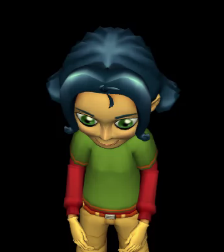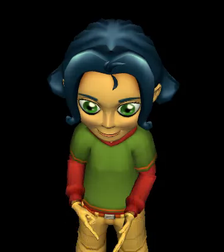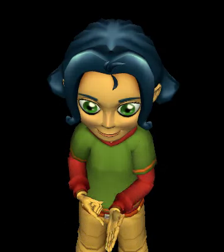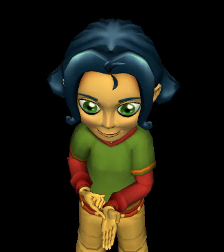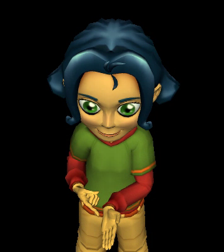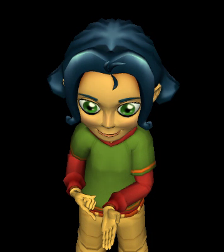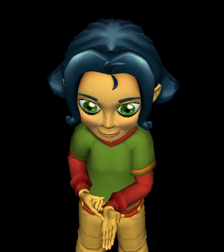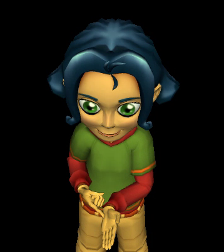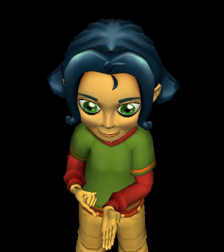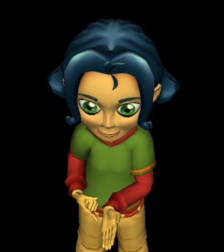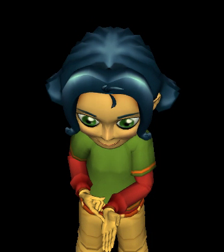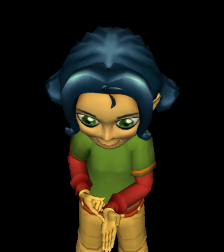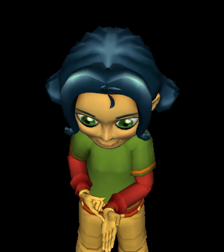يكرر